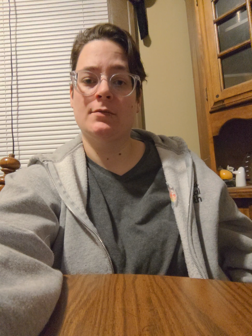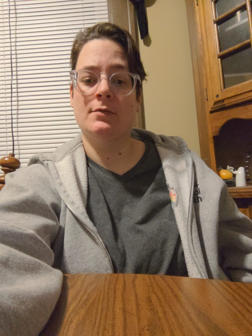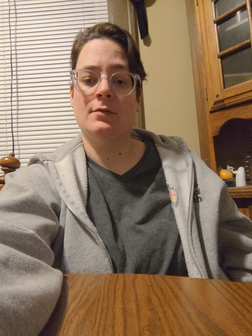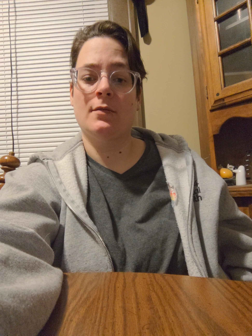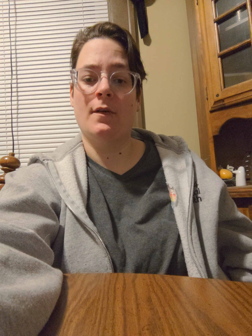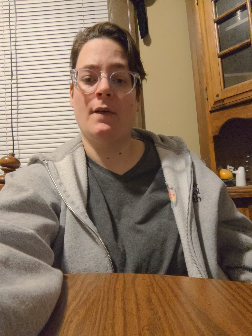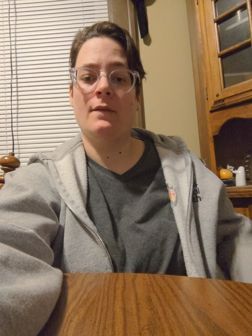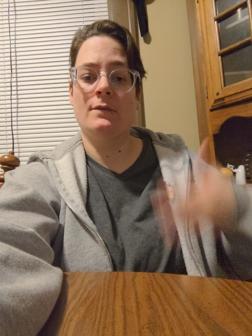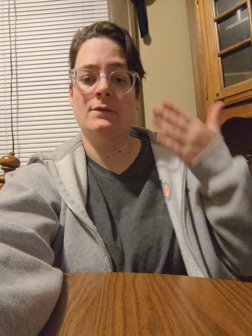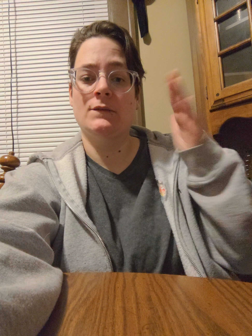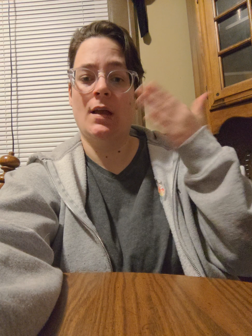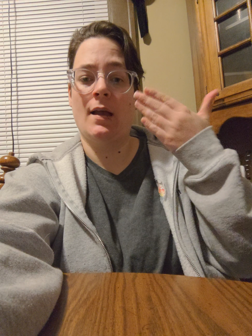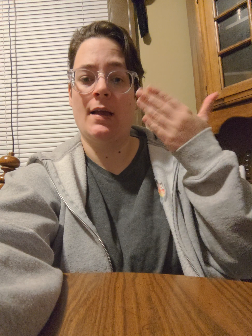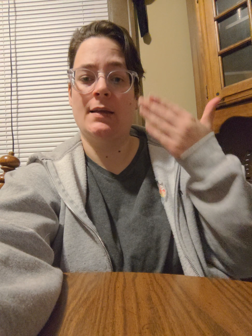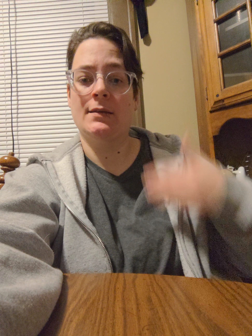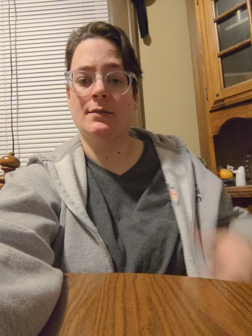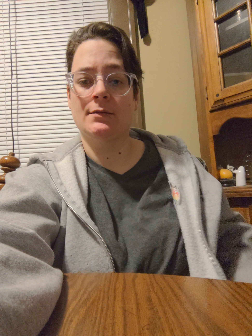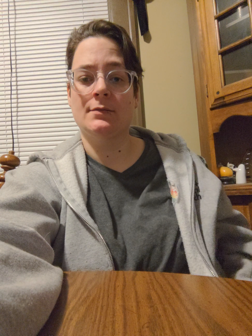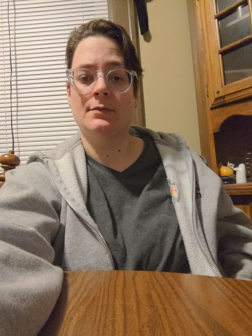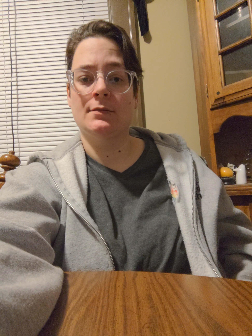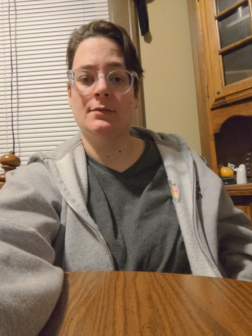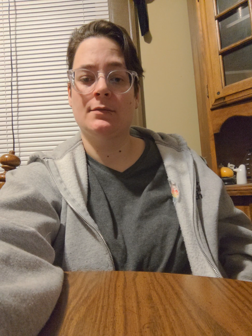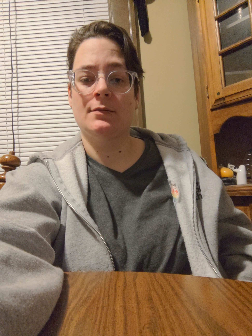flag